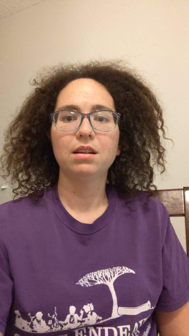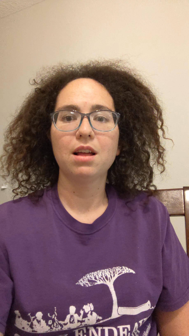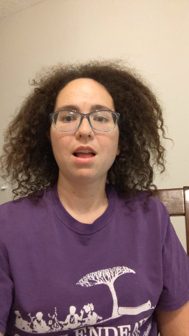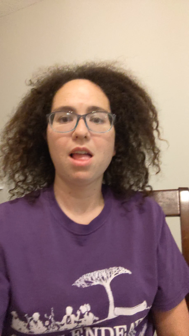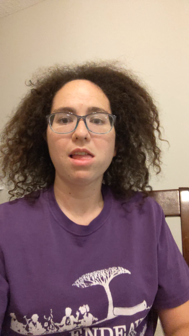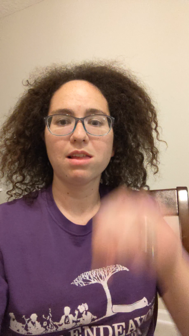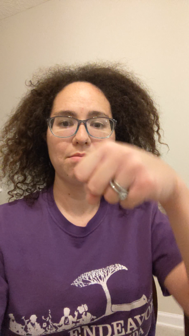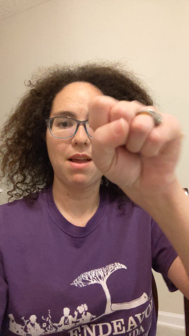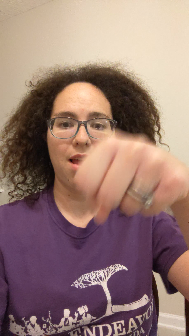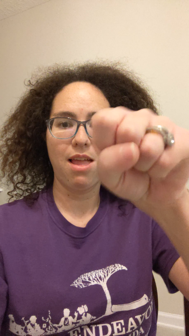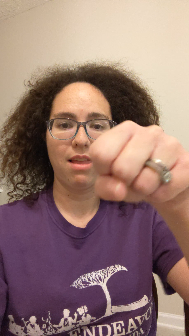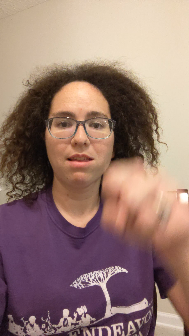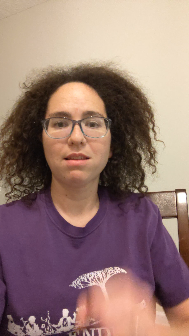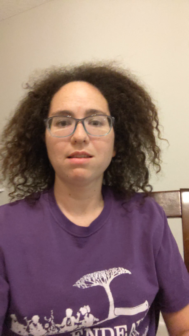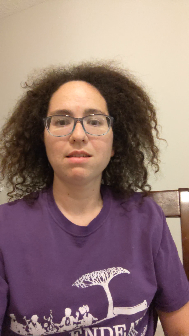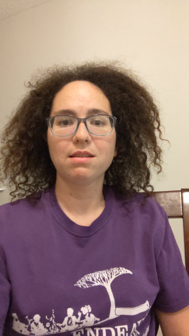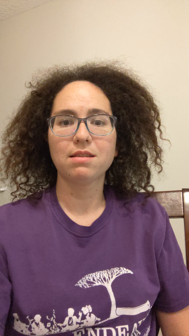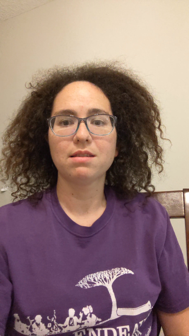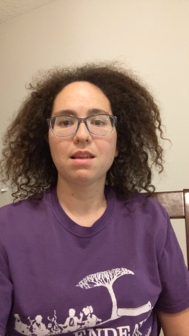motorcycle